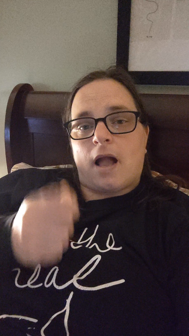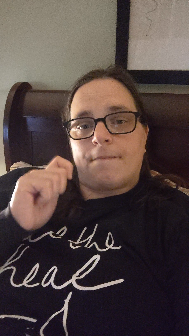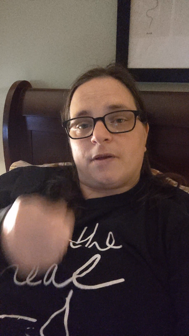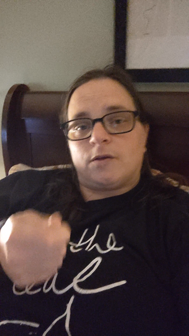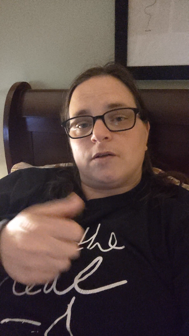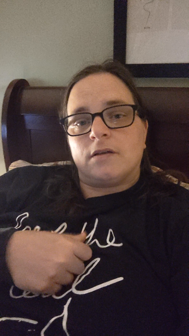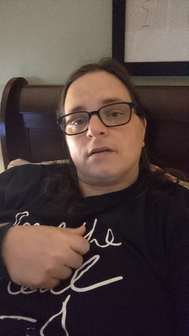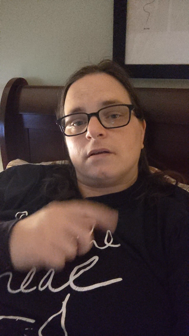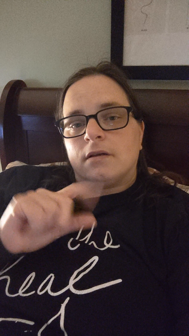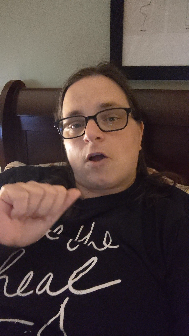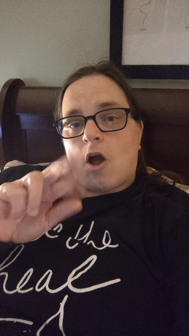are